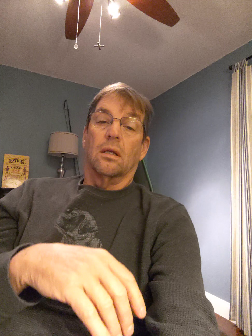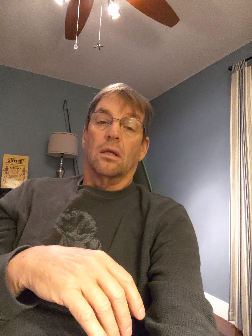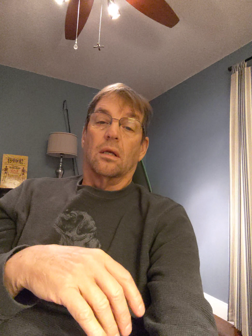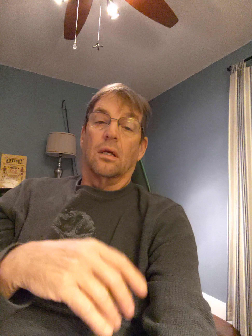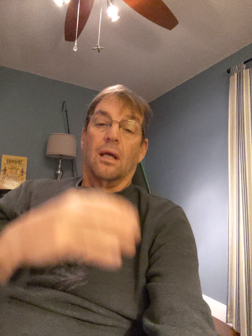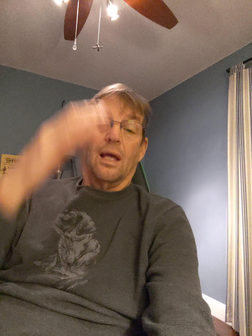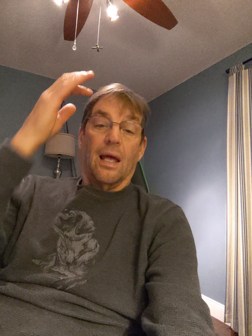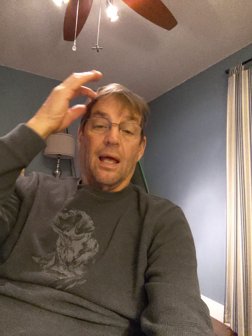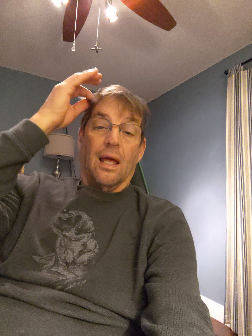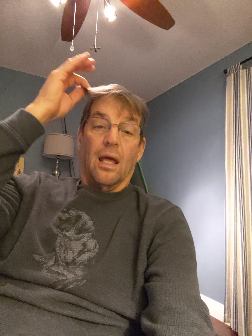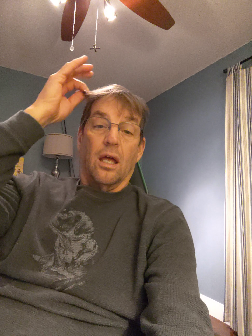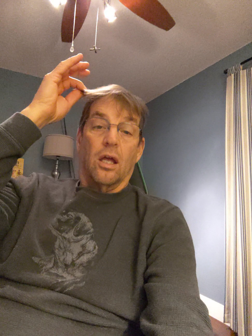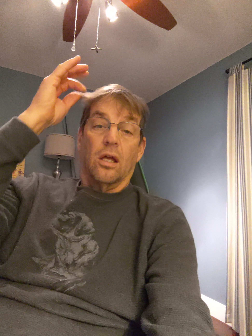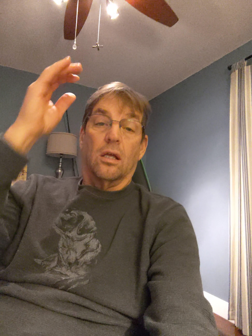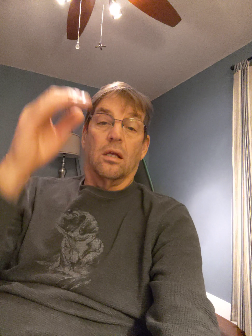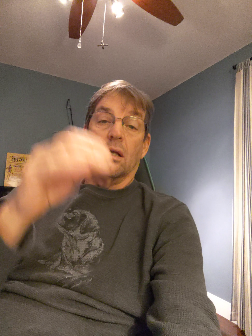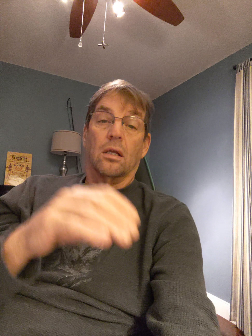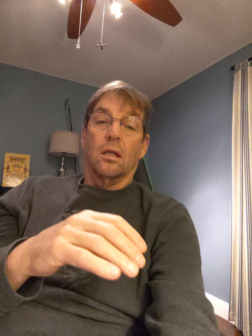hair